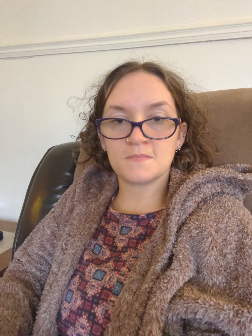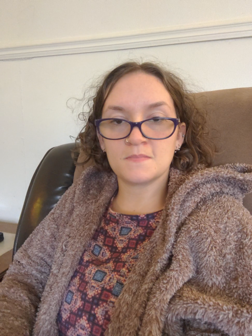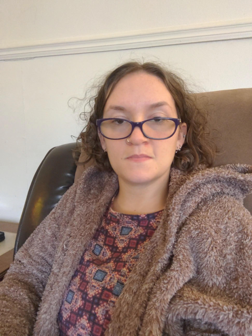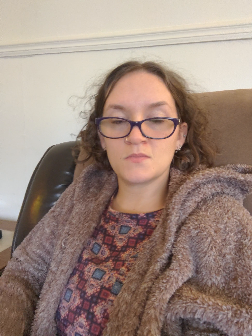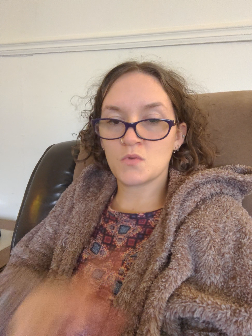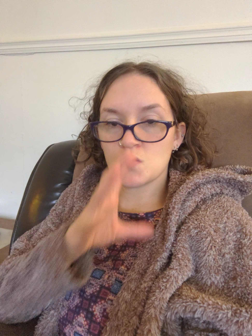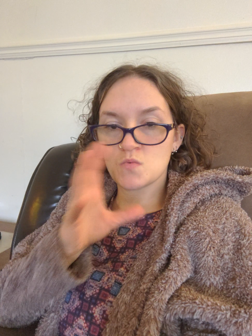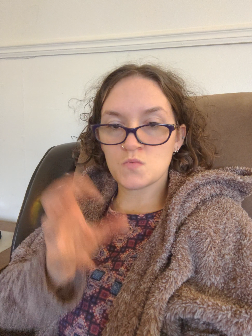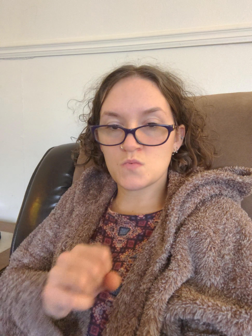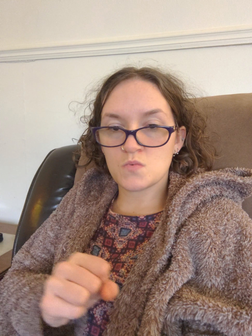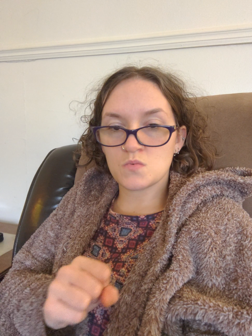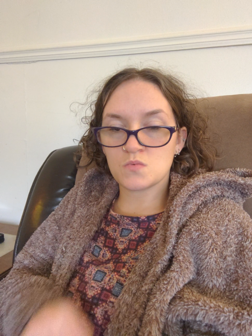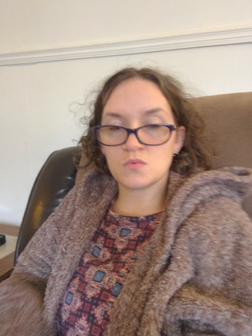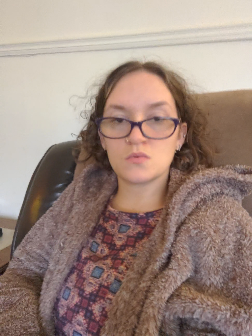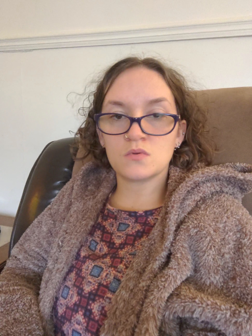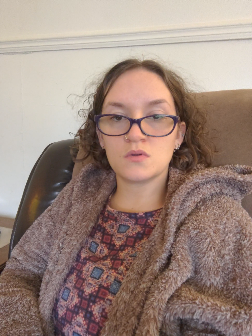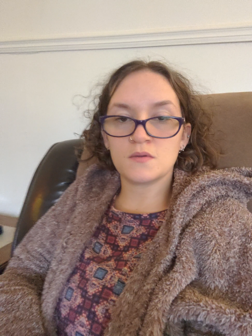old